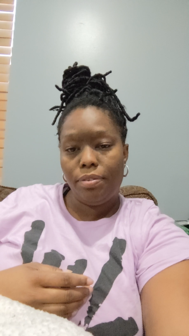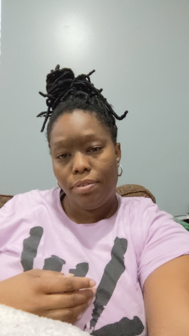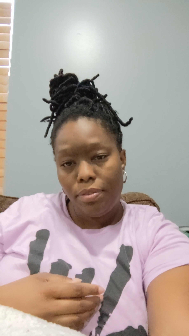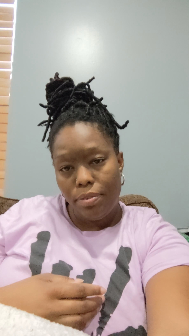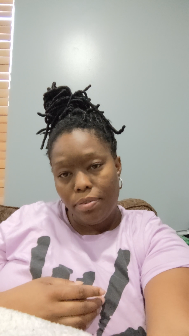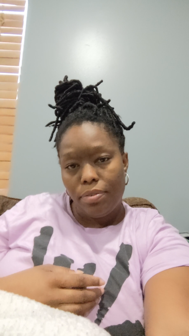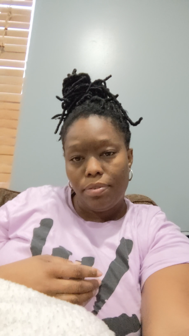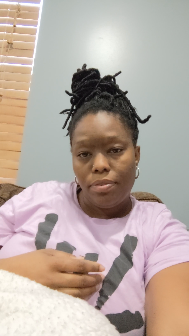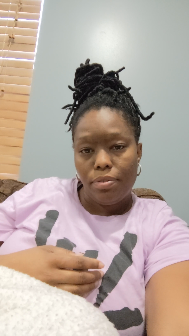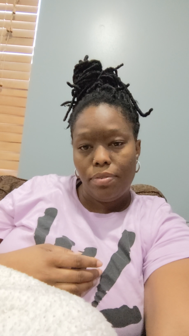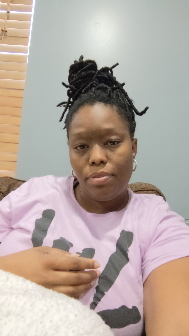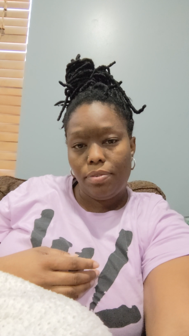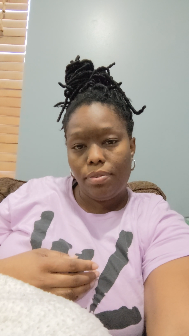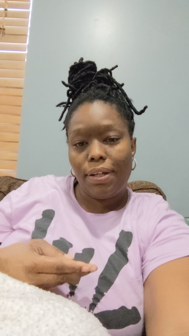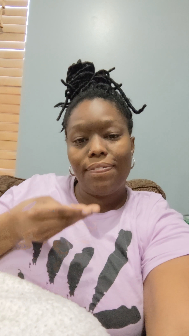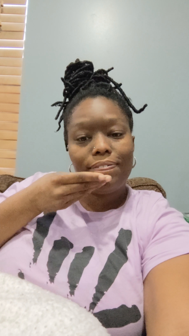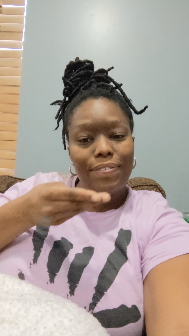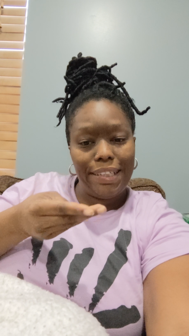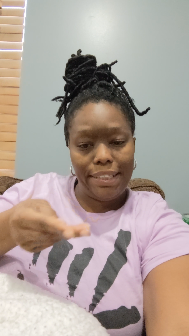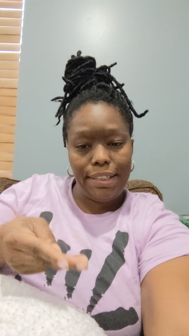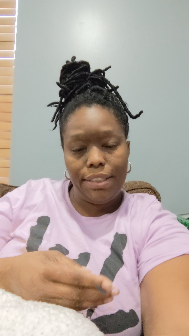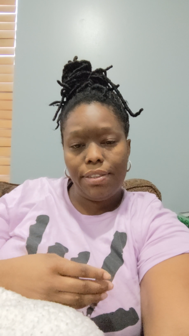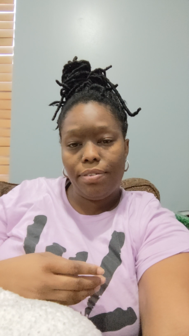feed